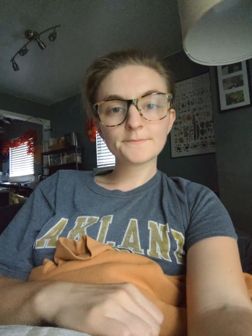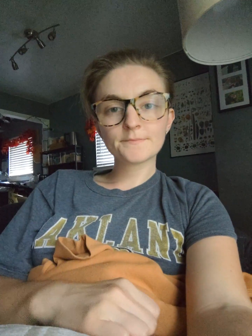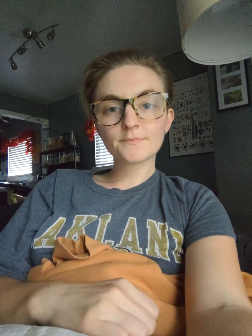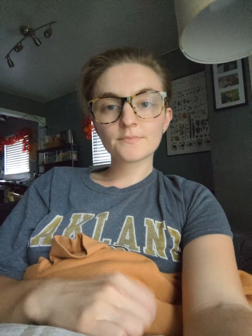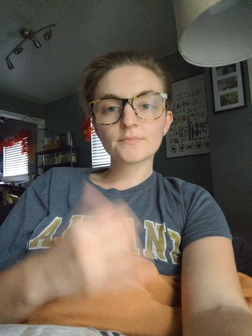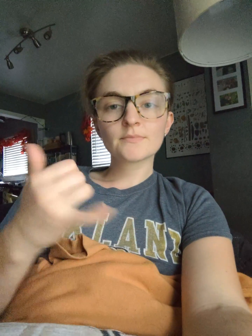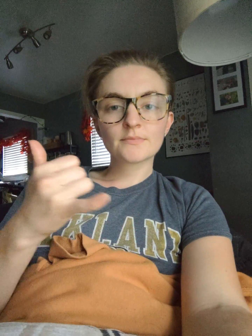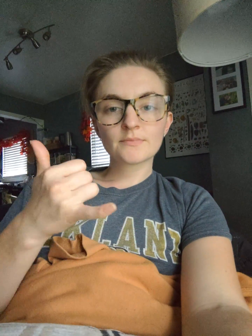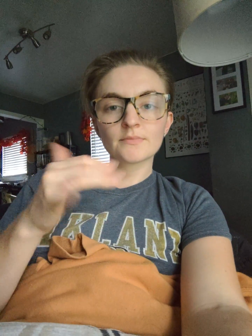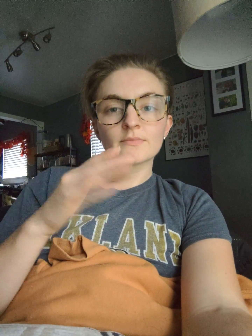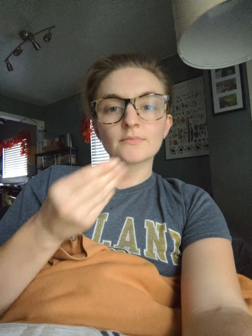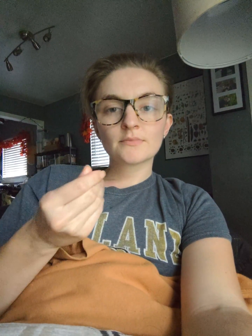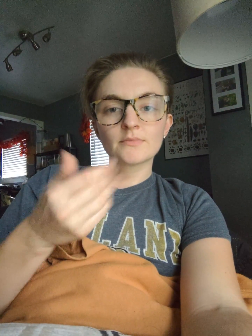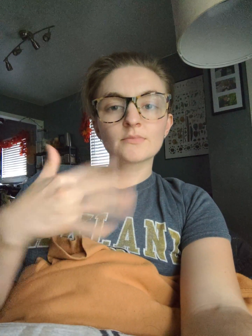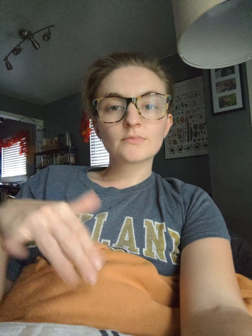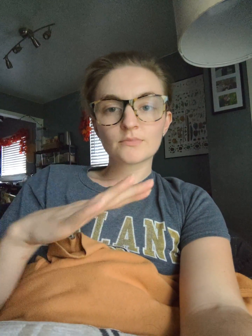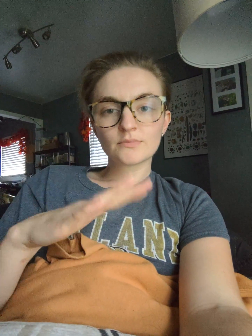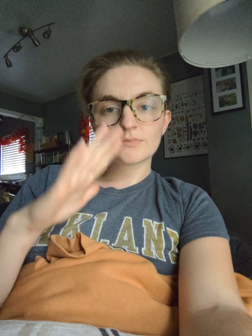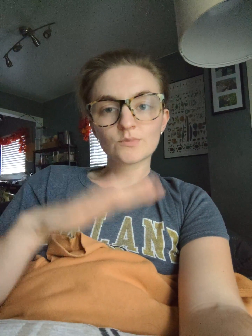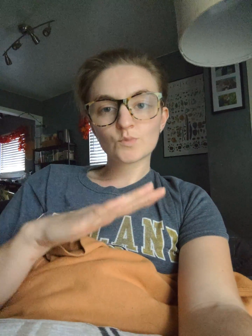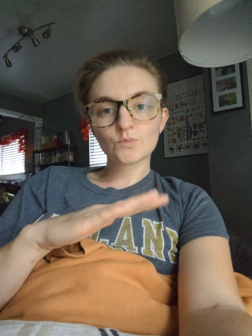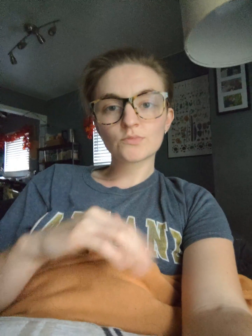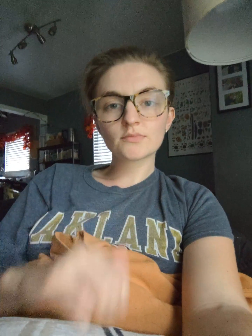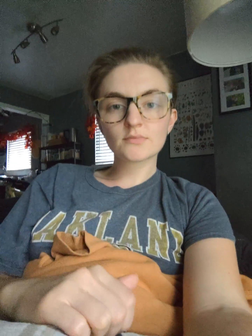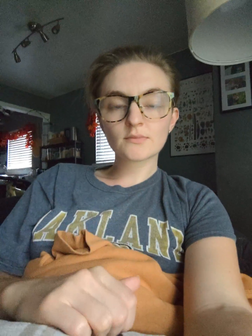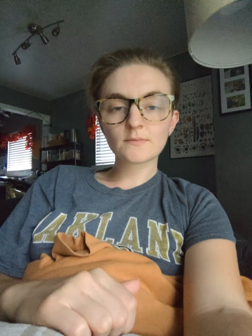playground